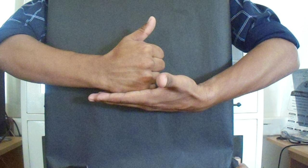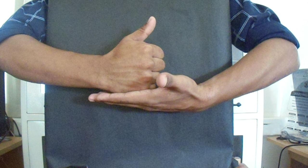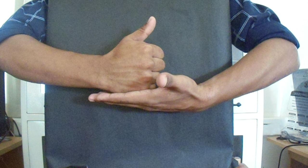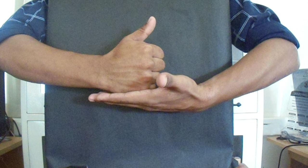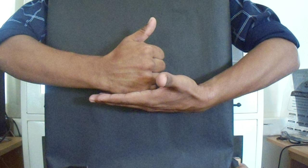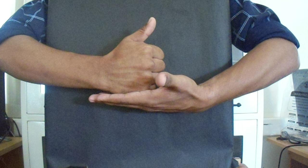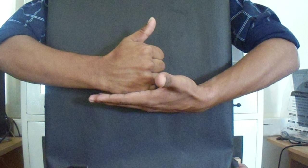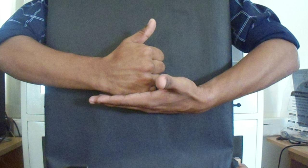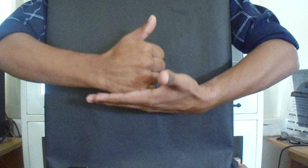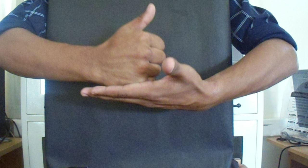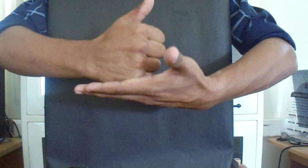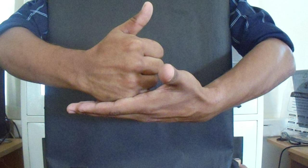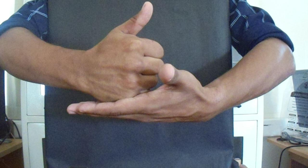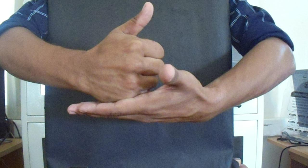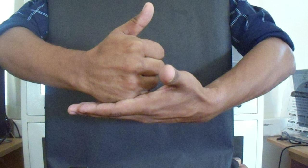help